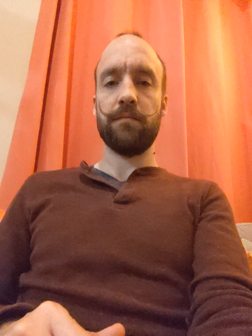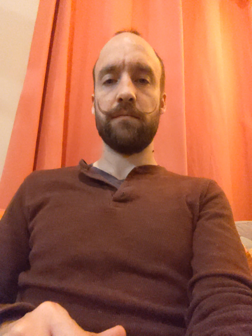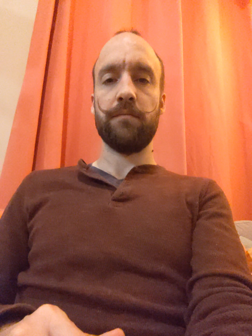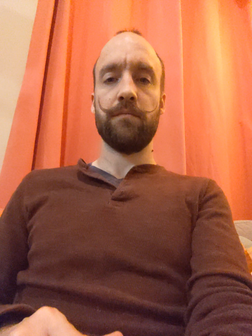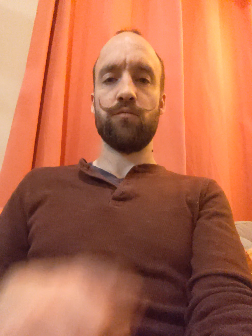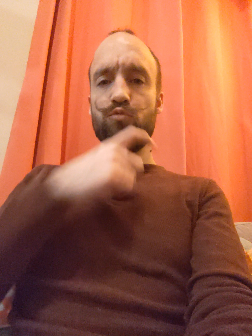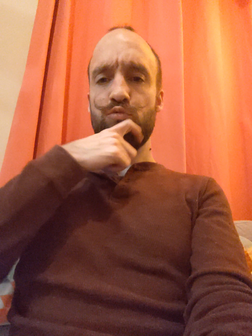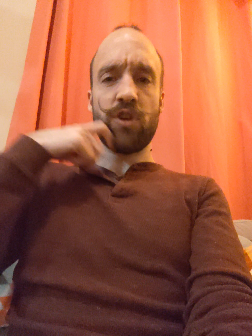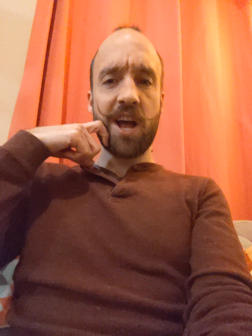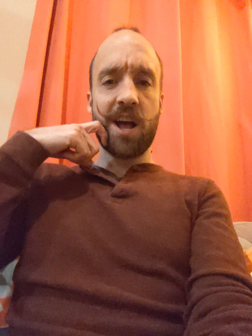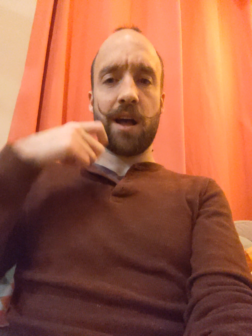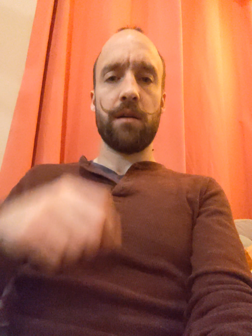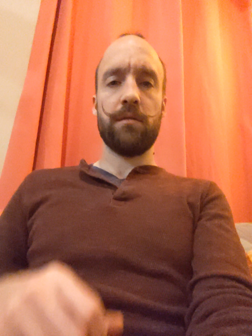dry